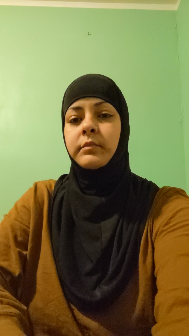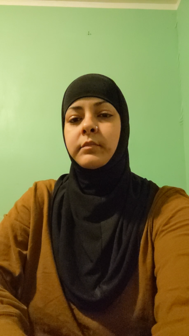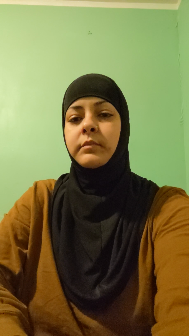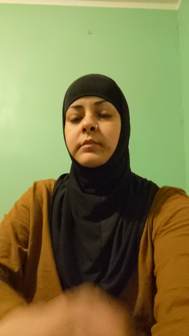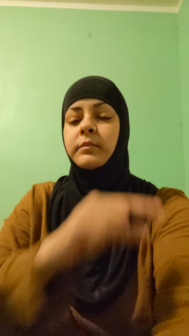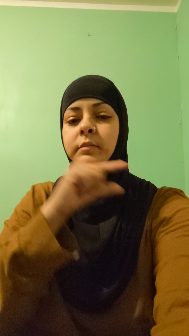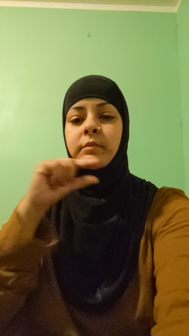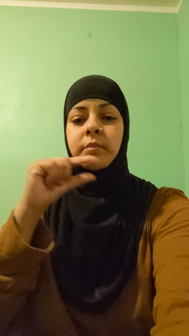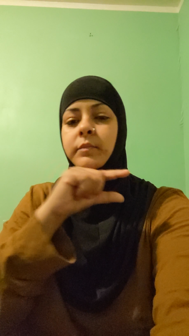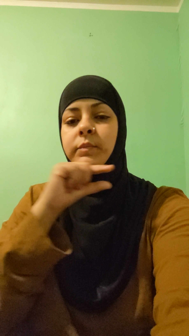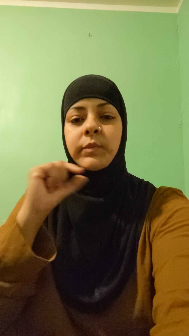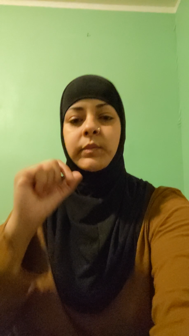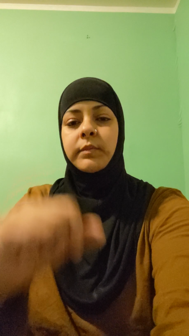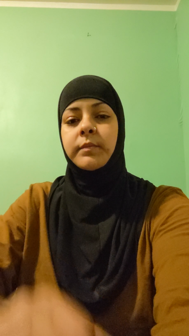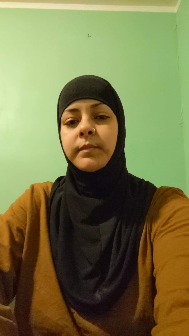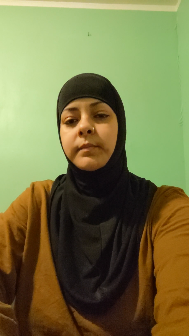glue